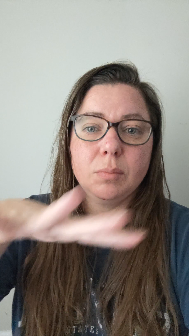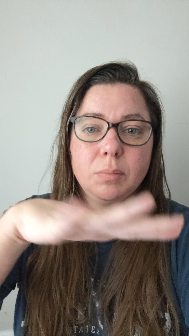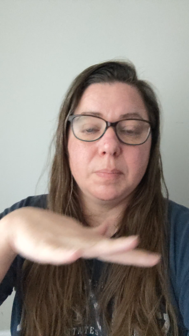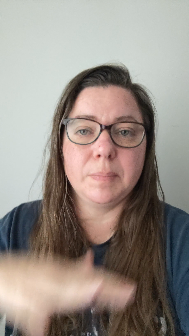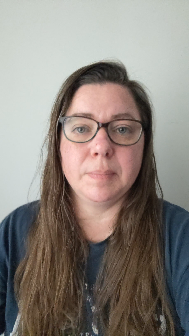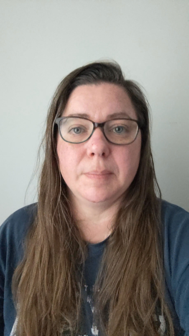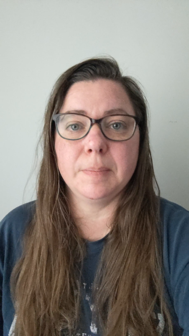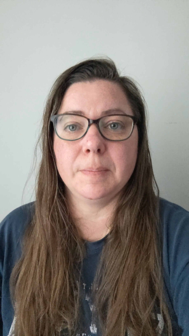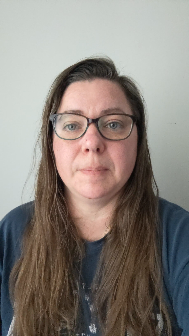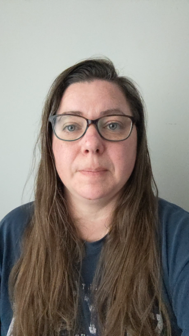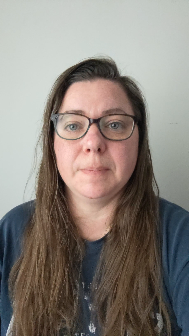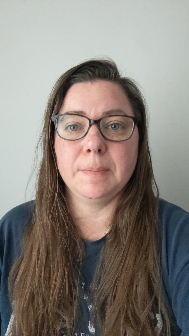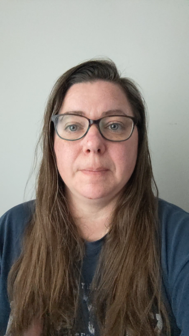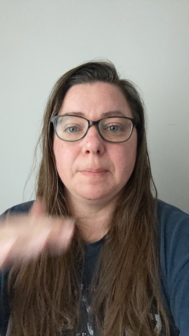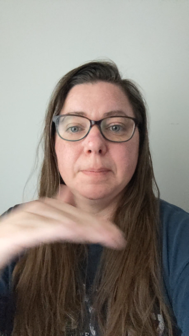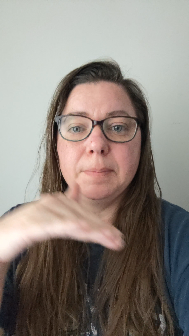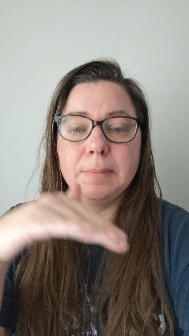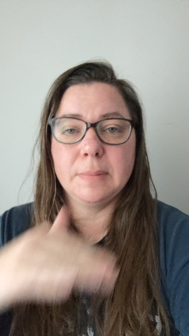doctor